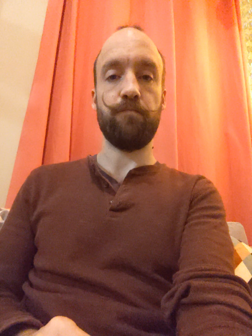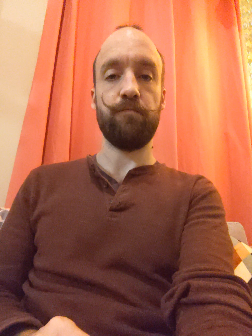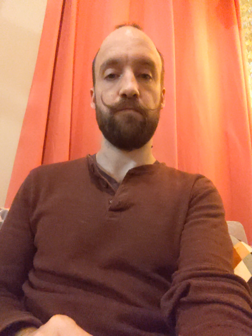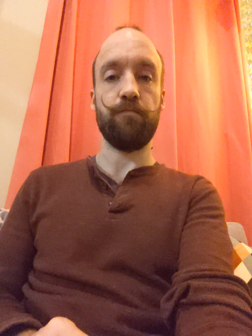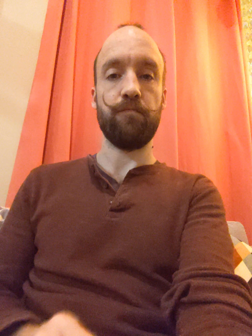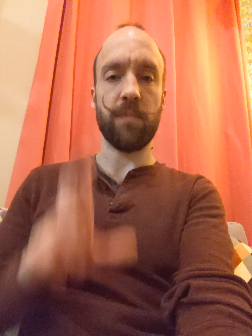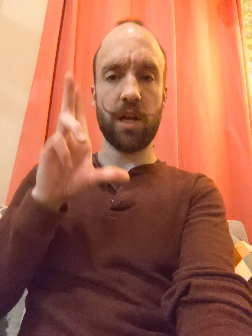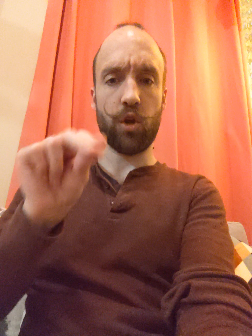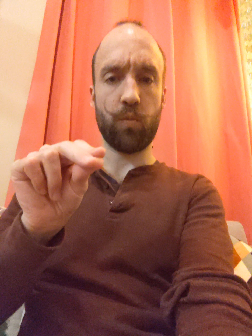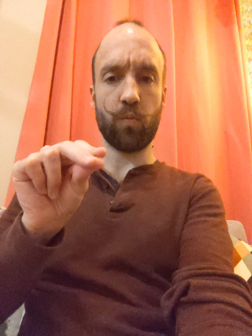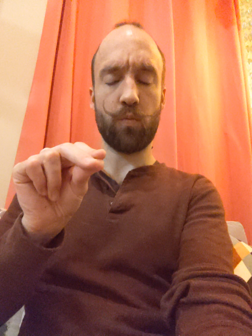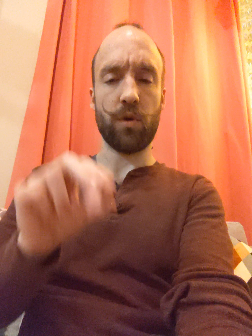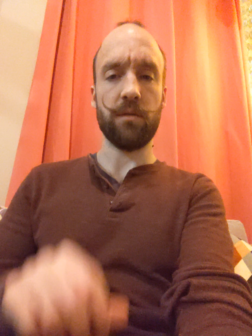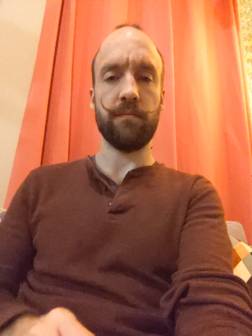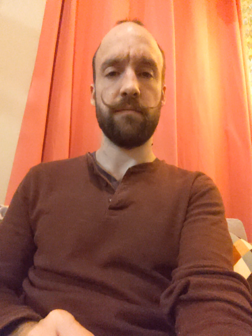no